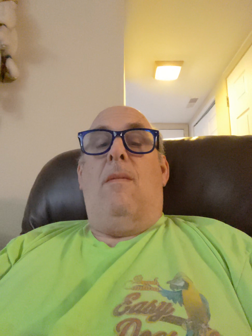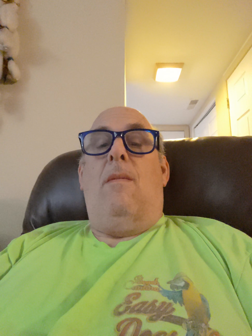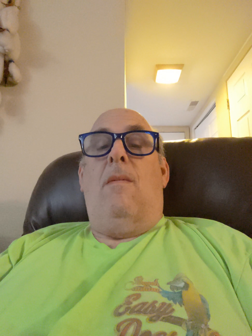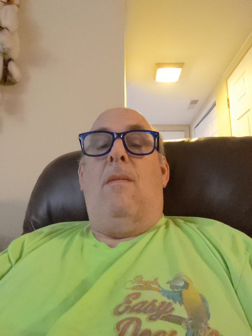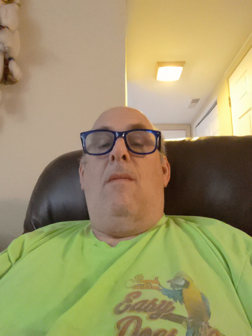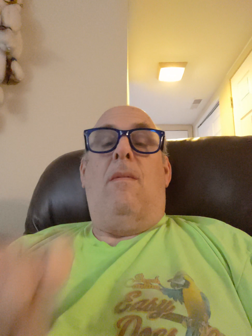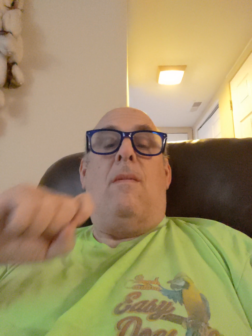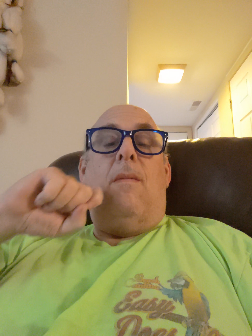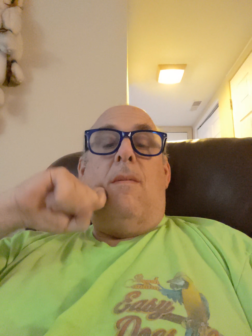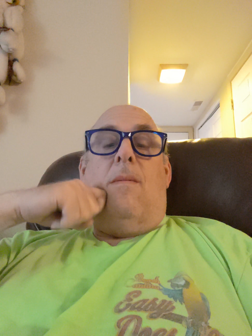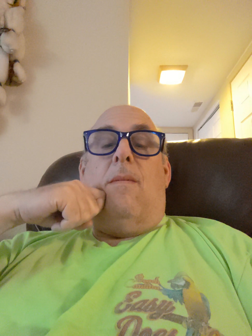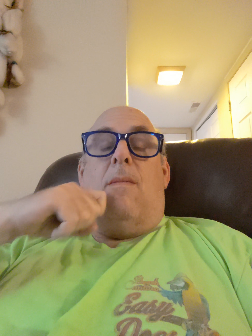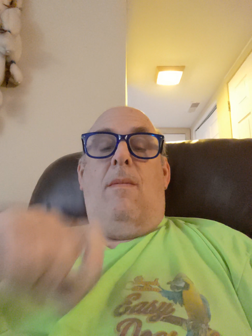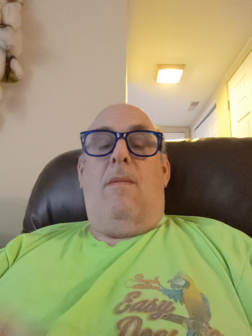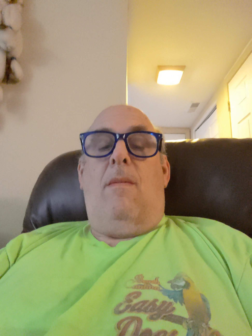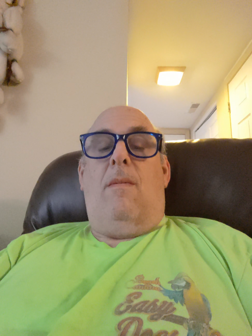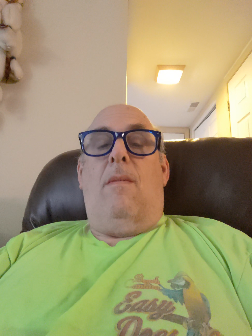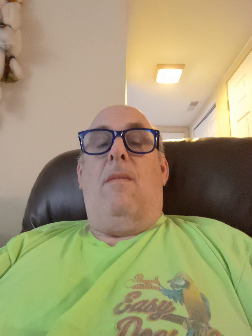apple